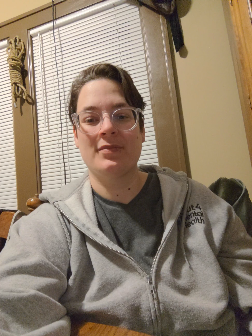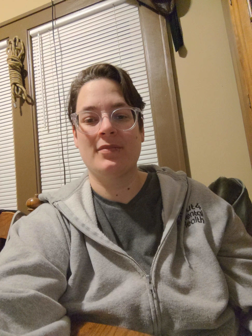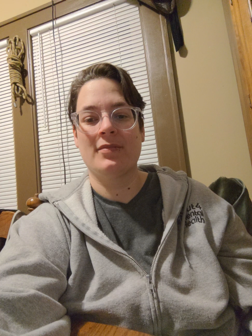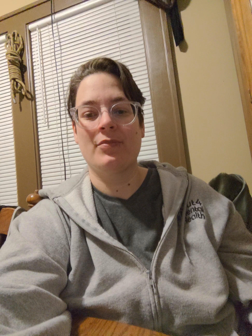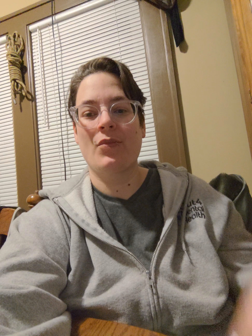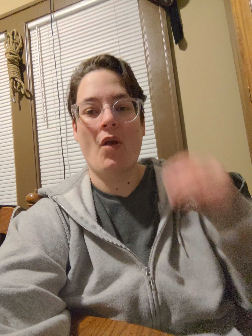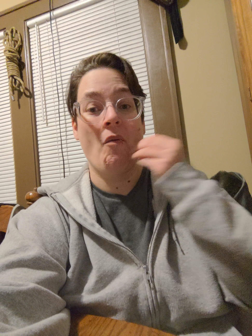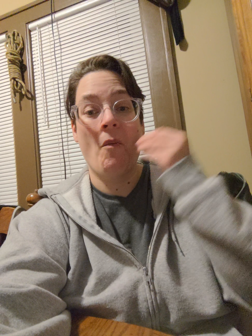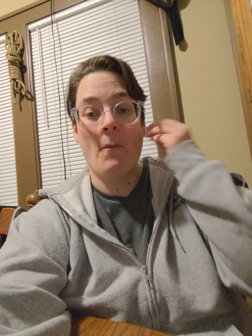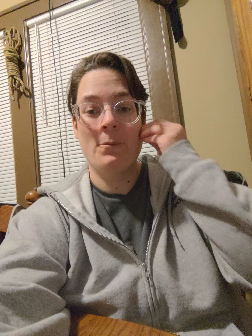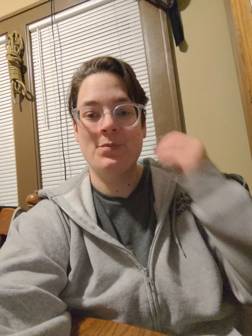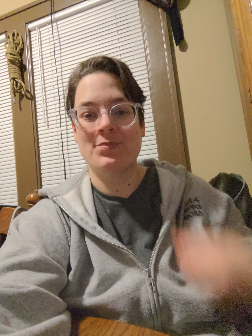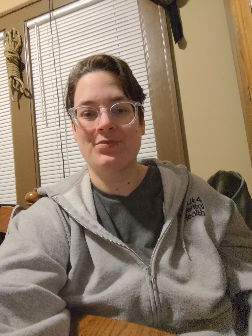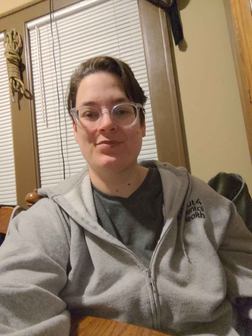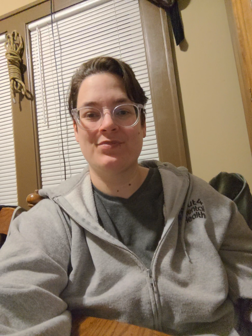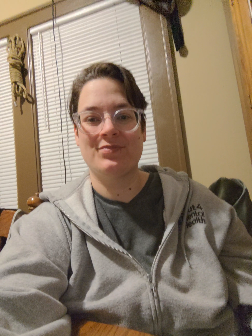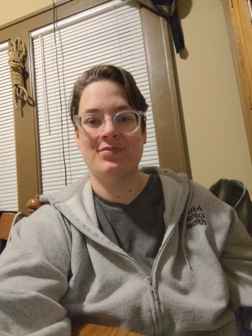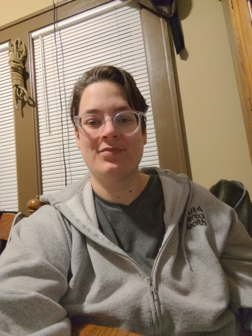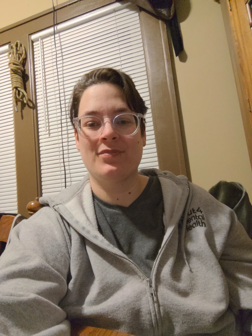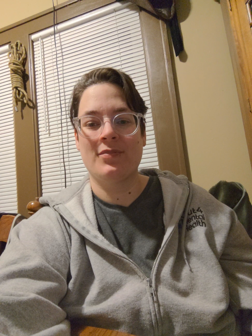home